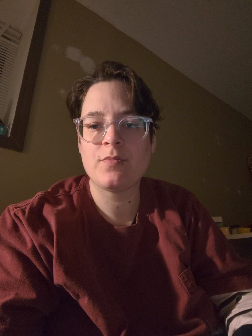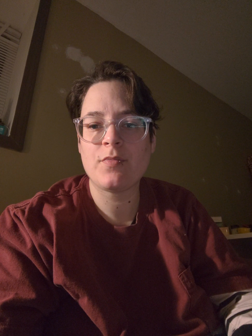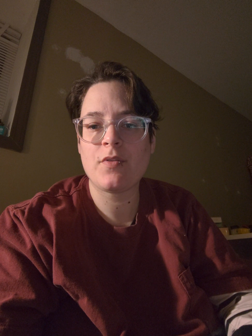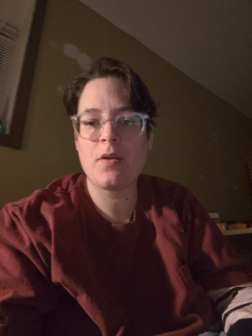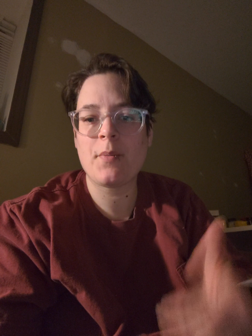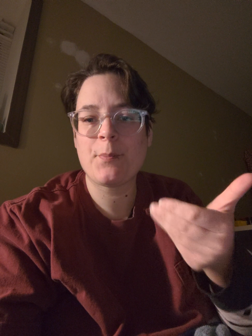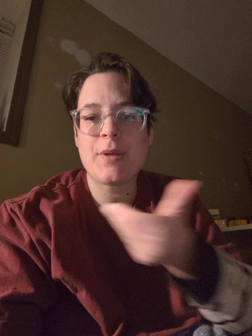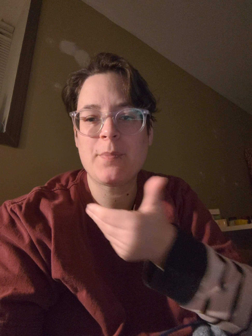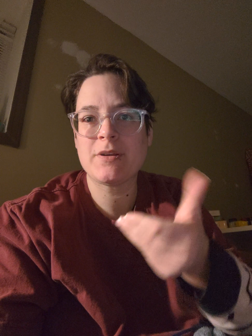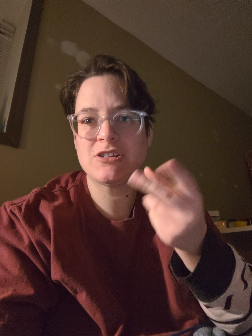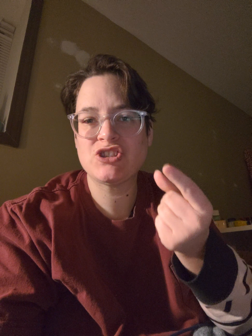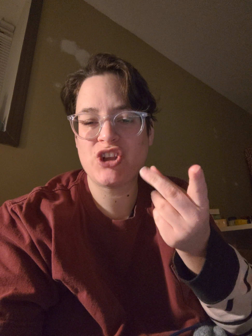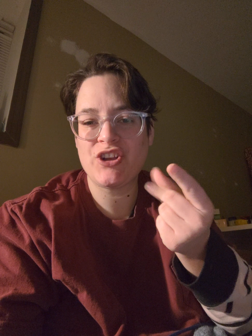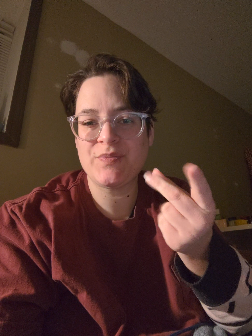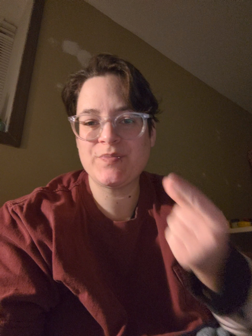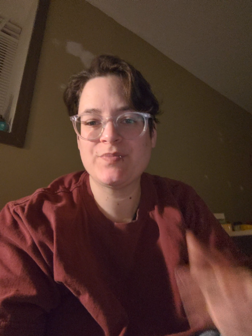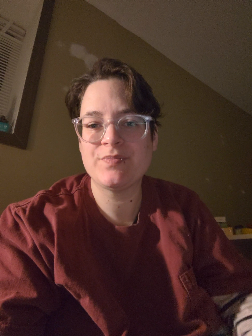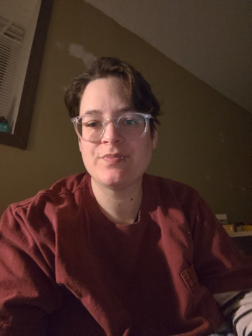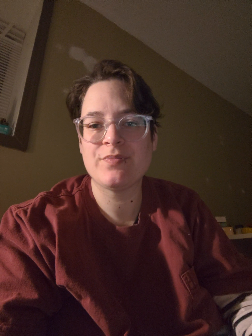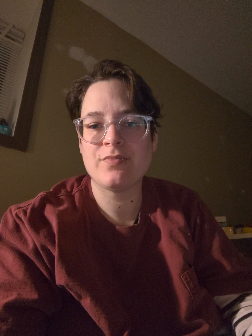puppy